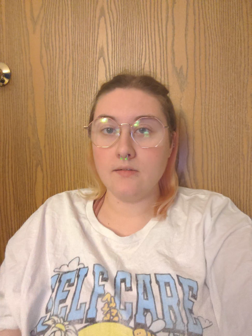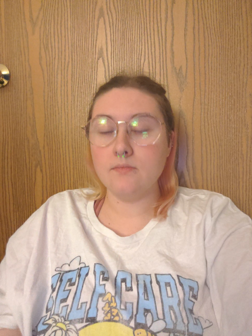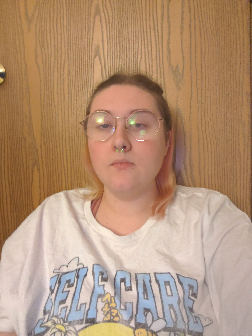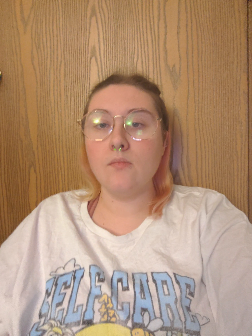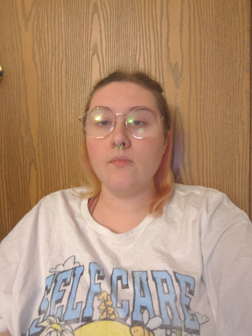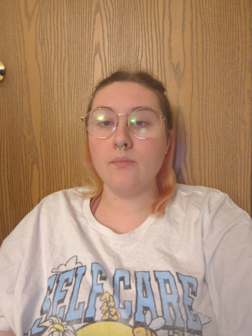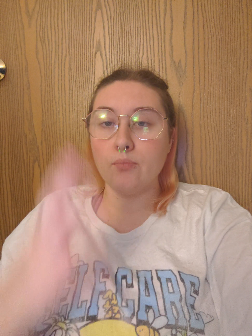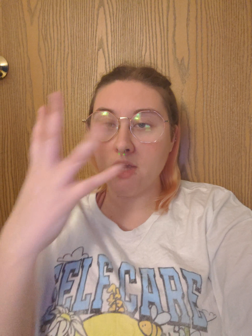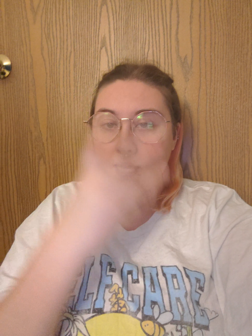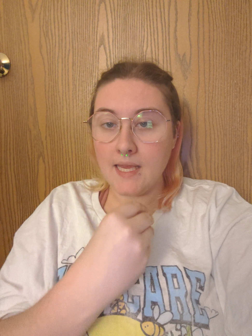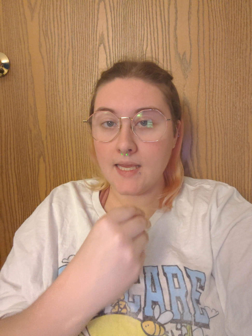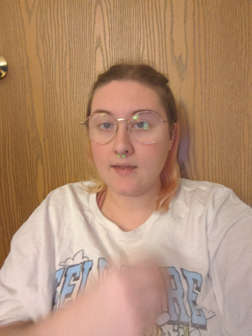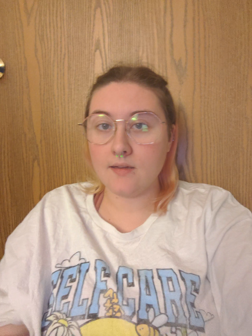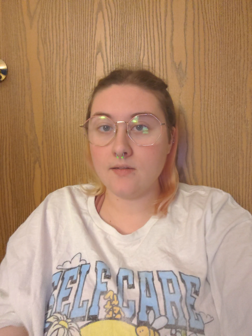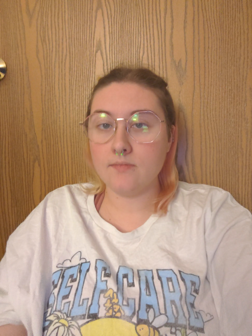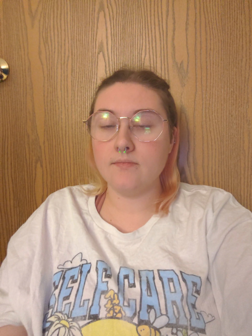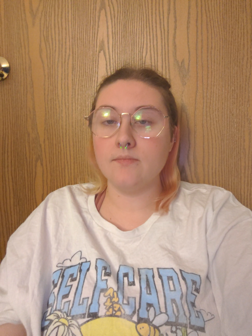pretty